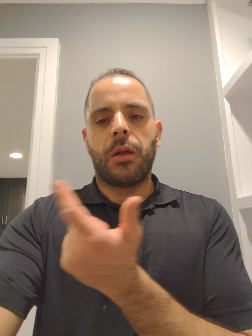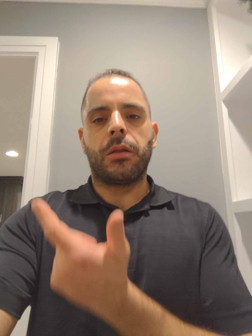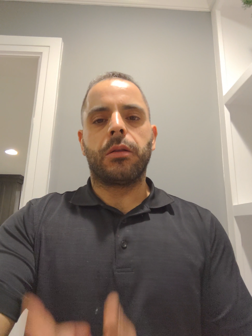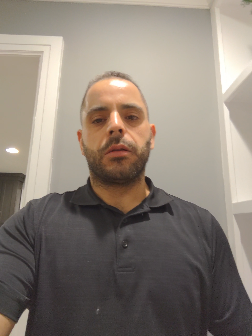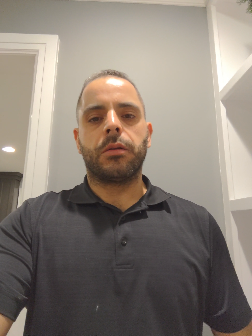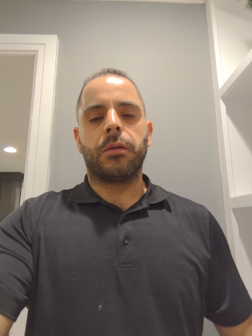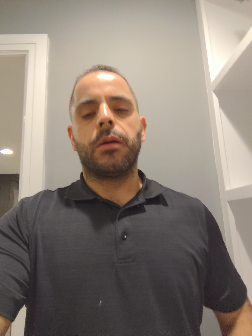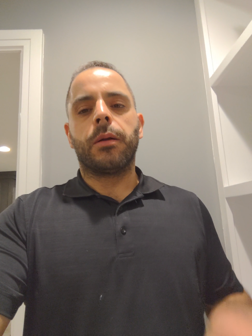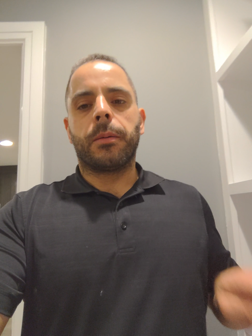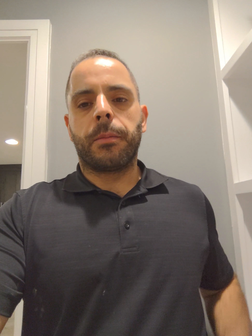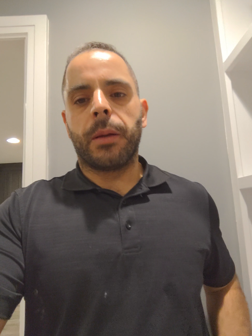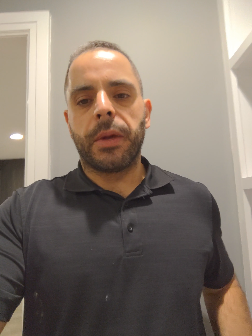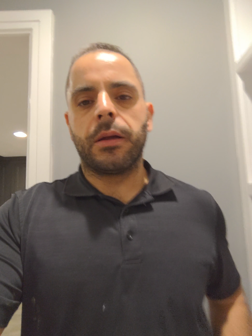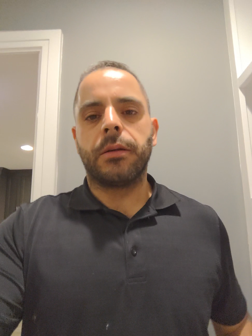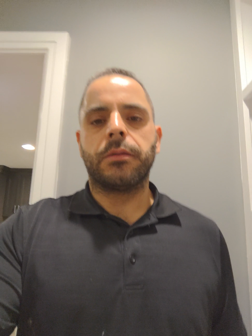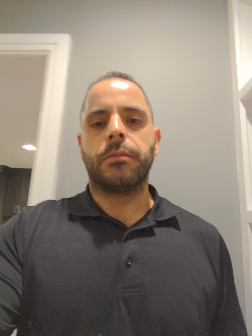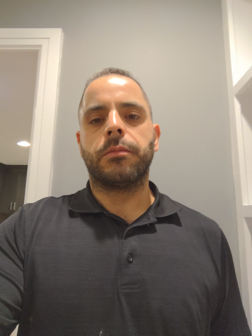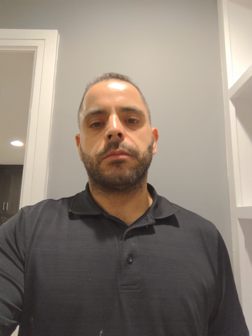puppy